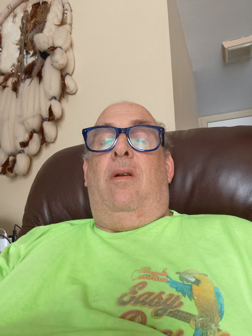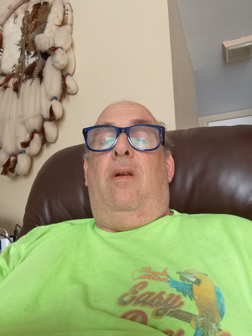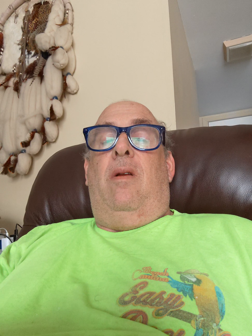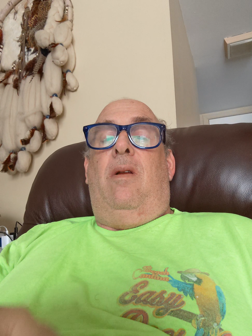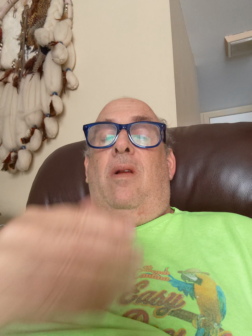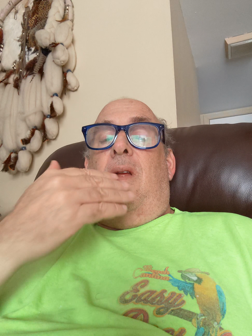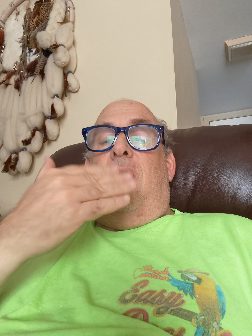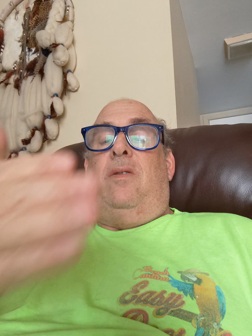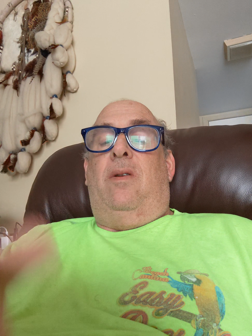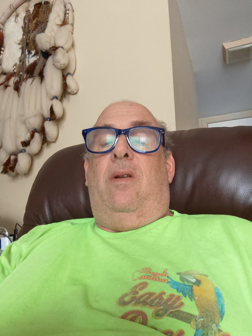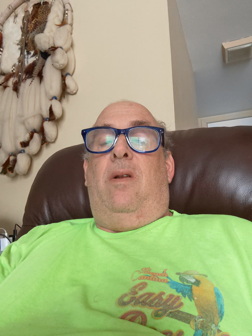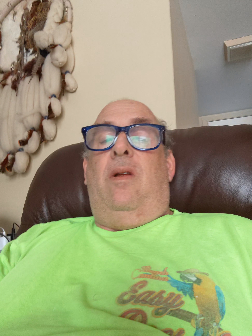thank you